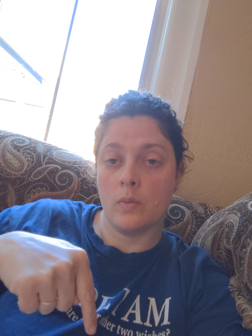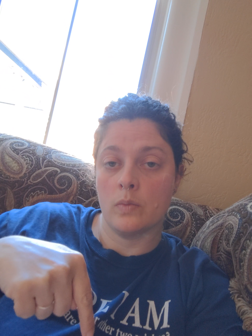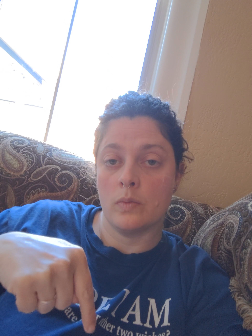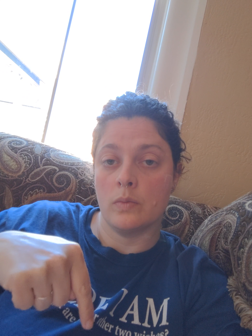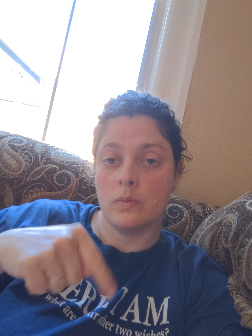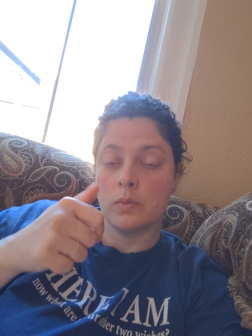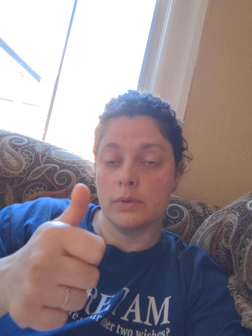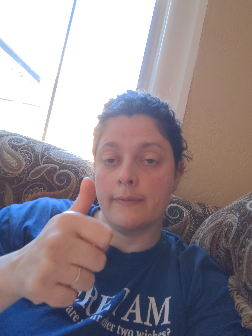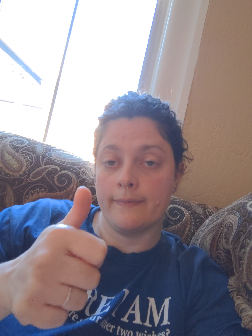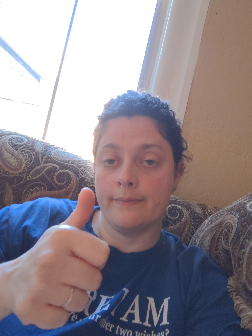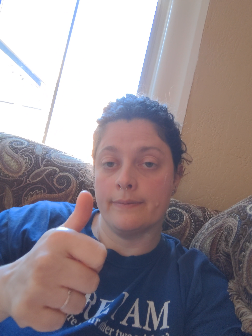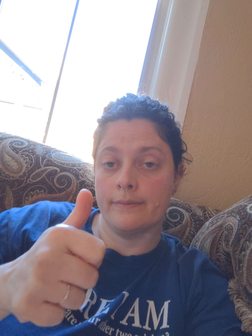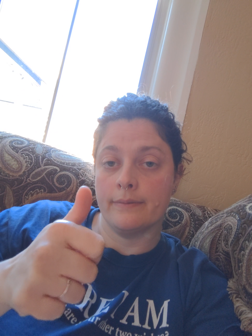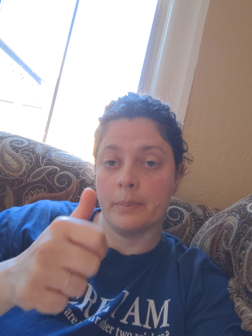yourself